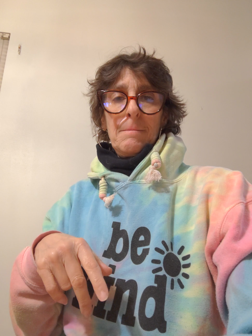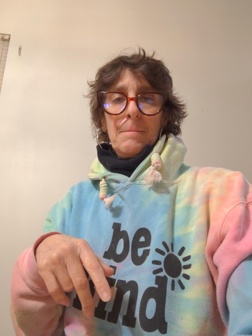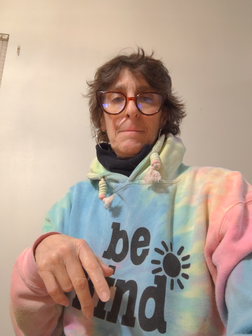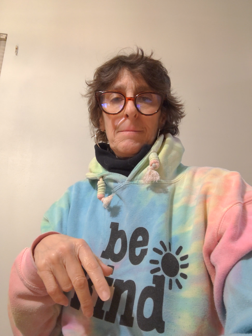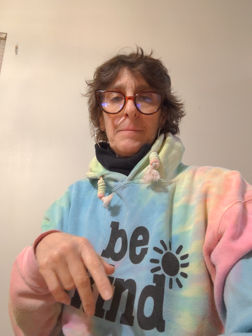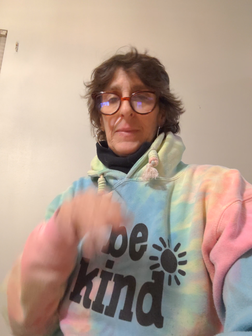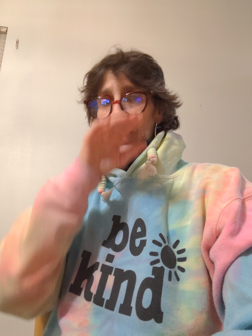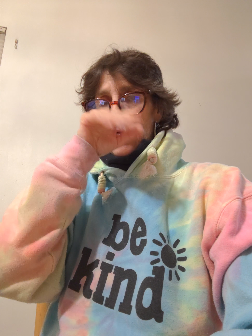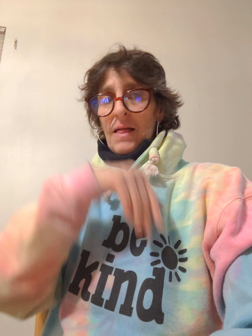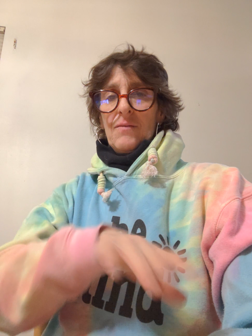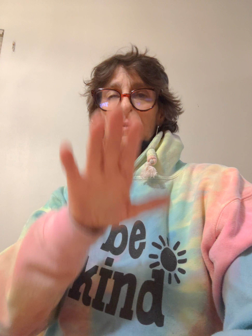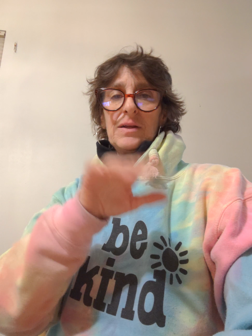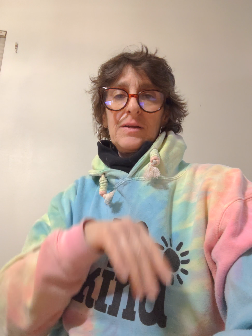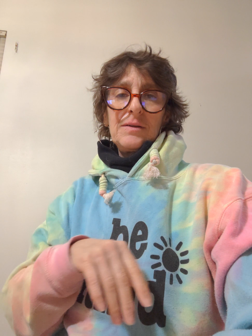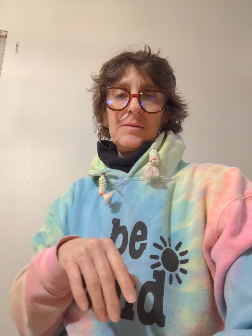elephant